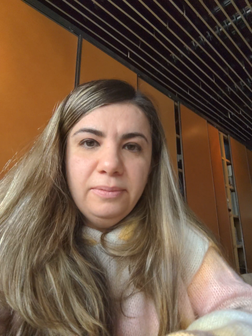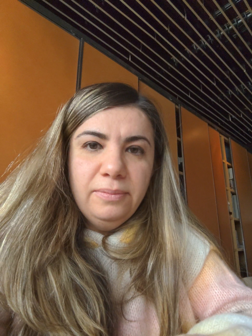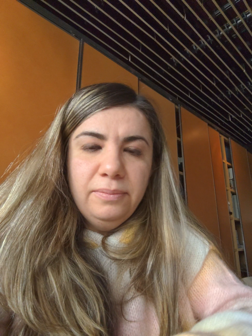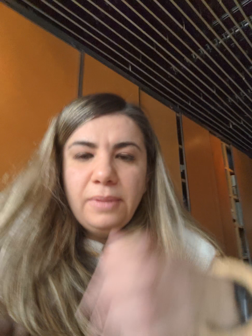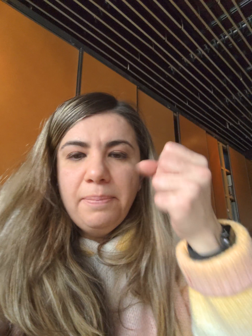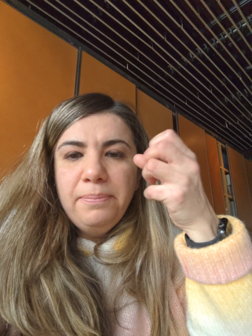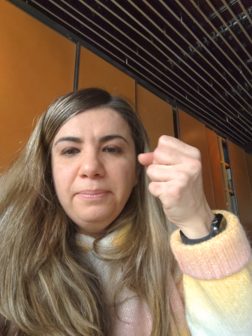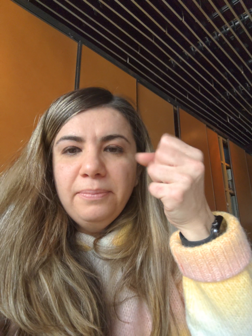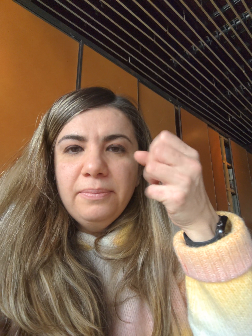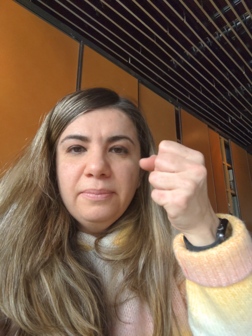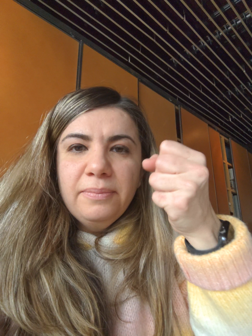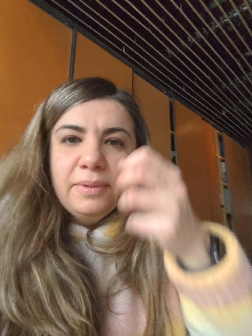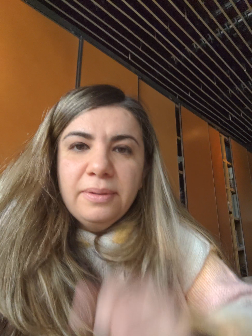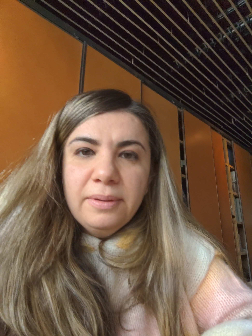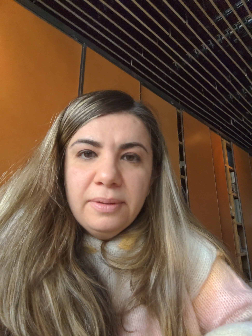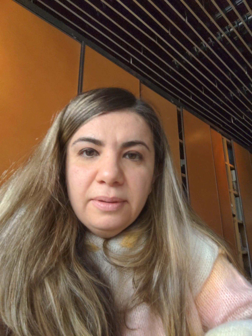milk